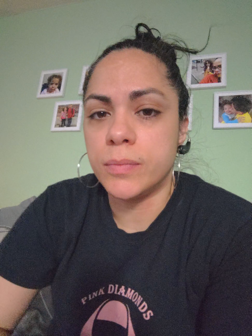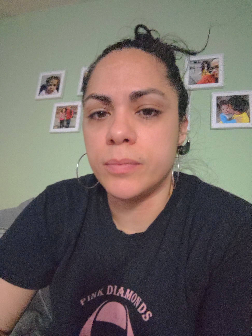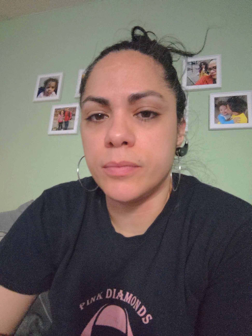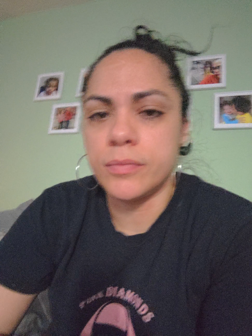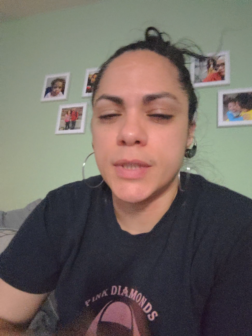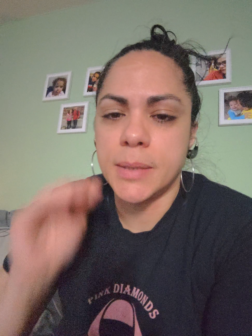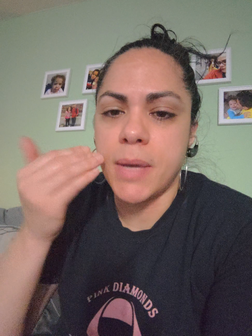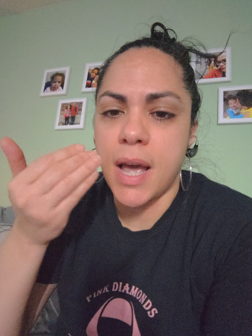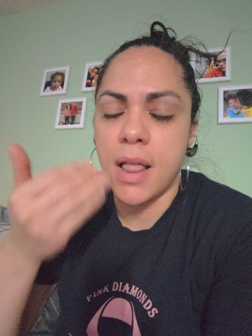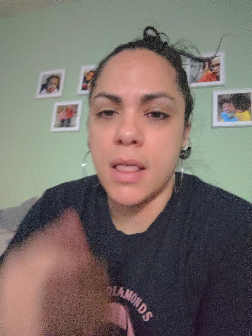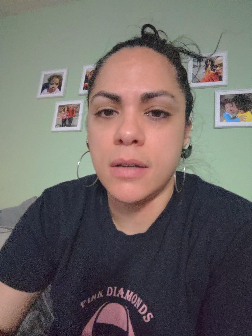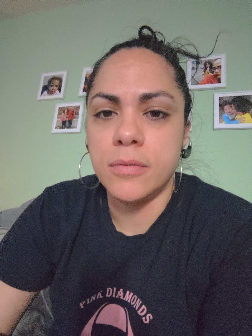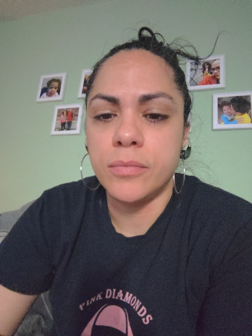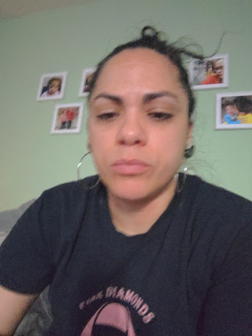smile